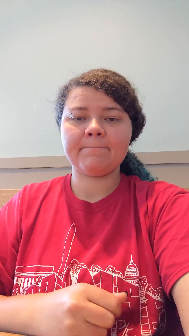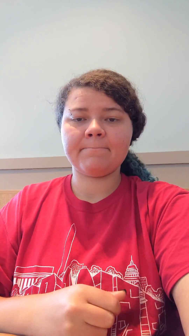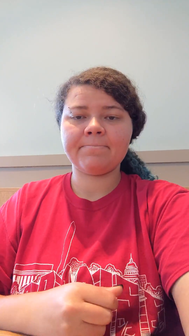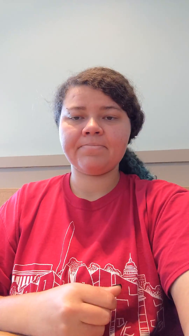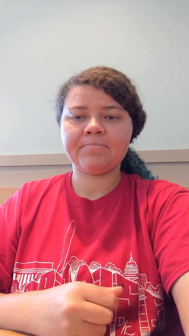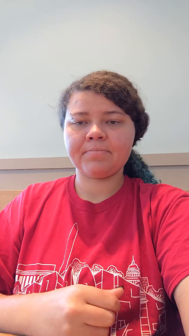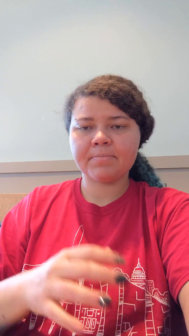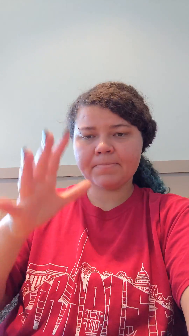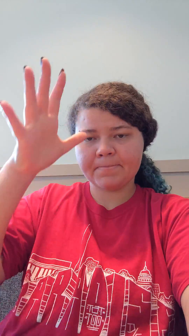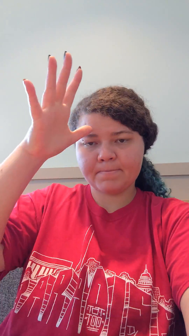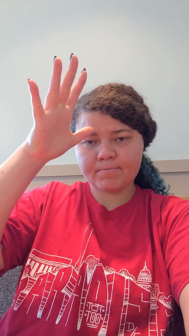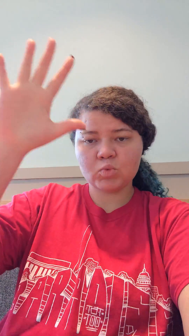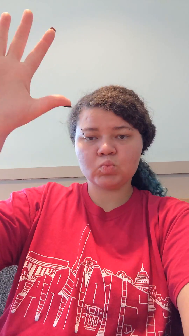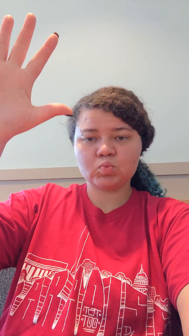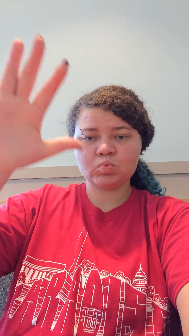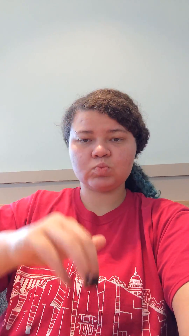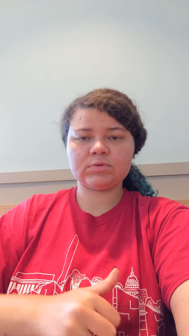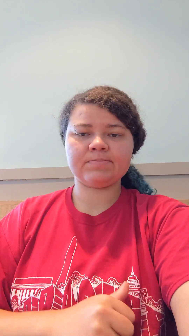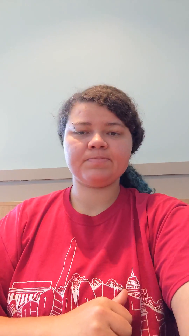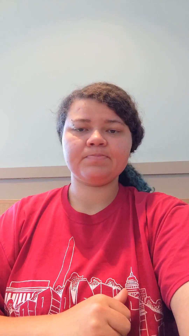moose